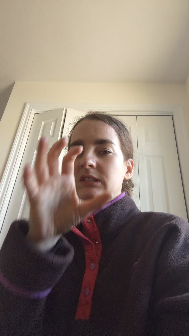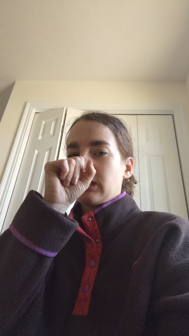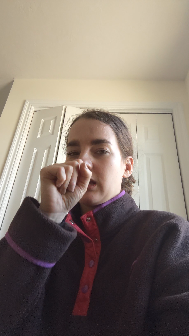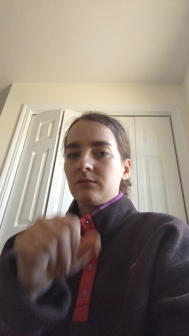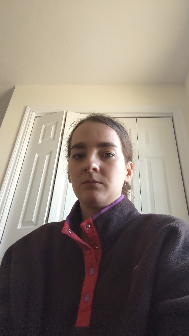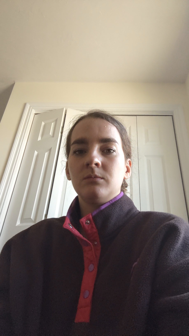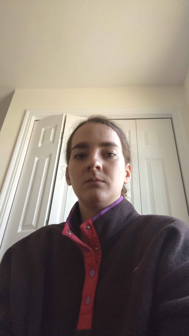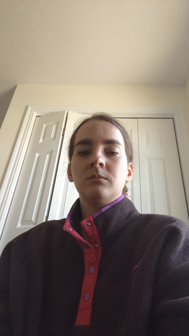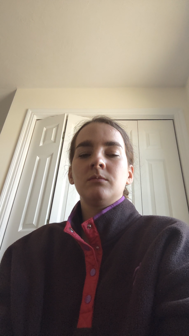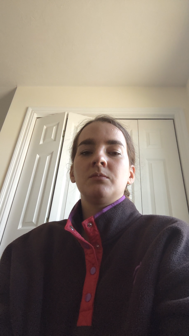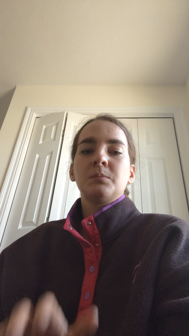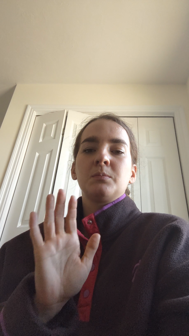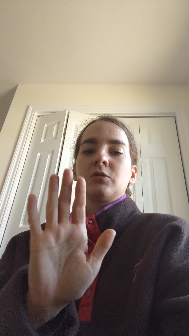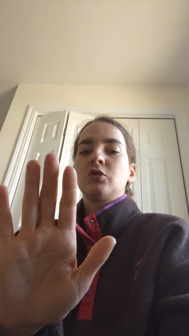push